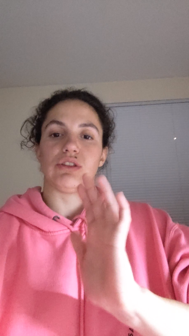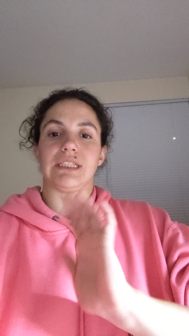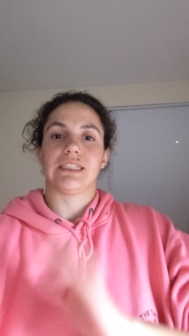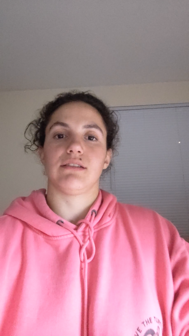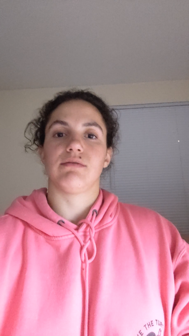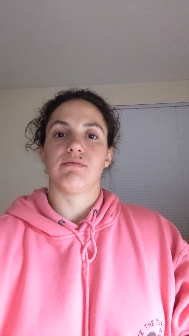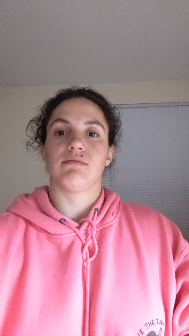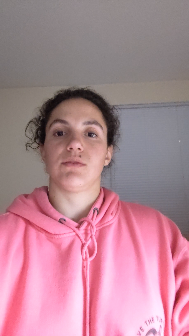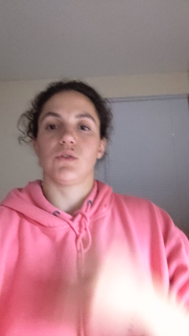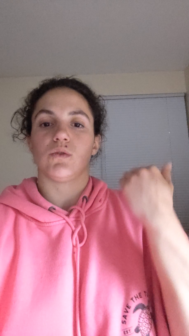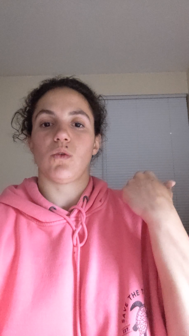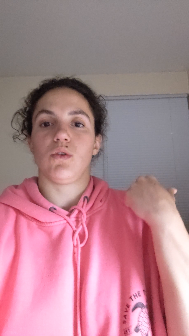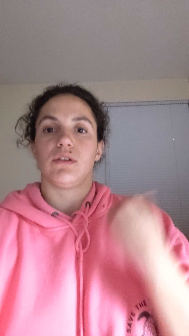shoulder